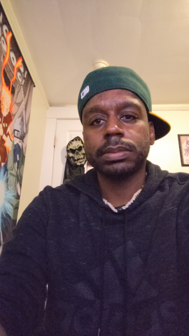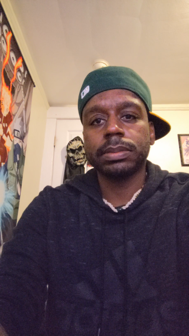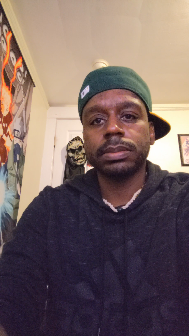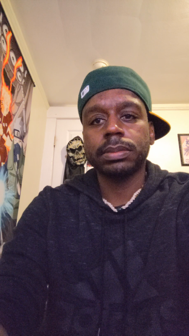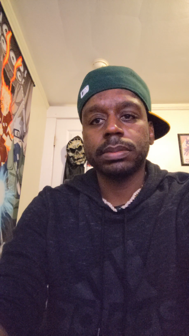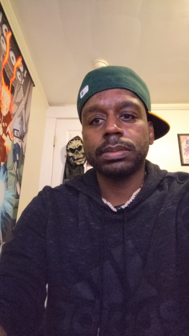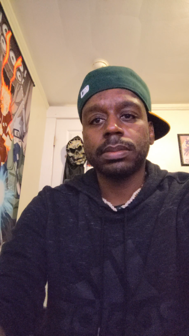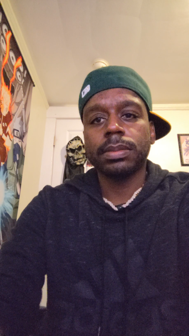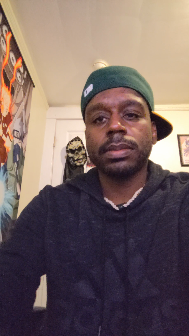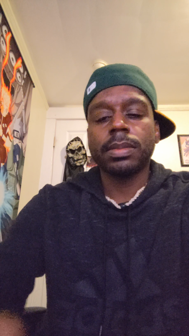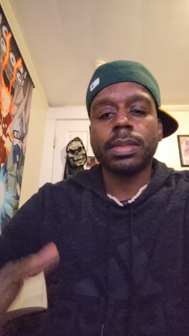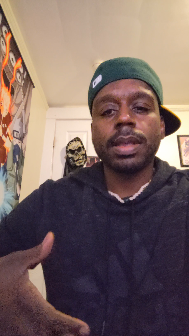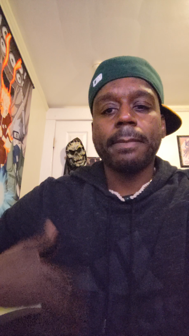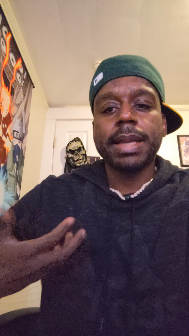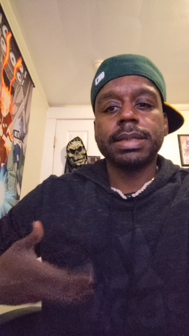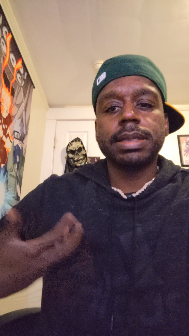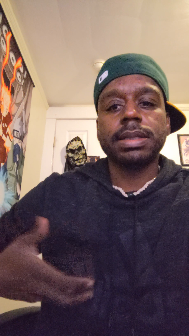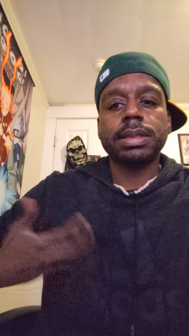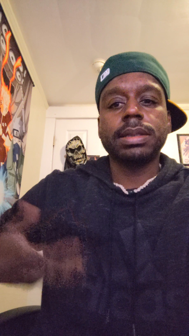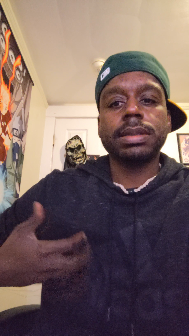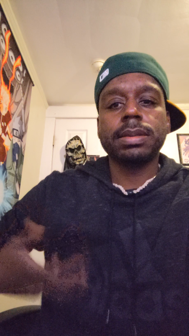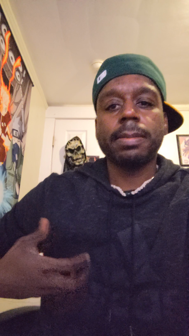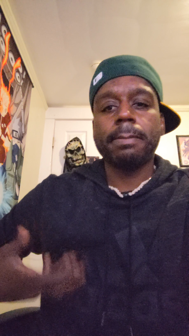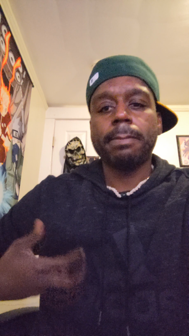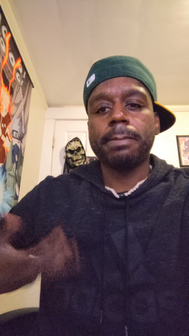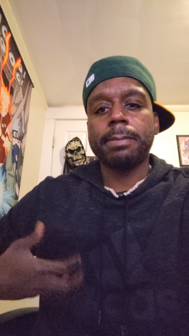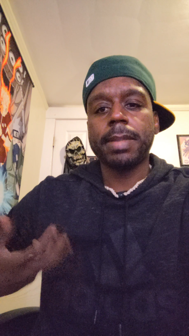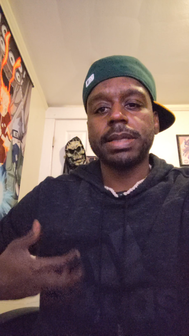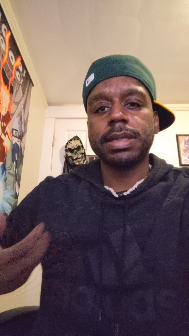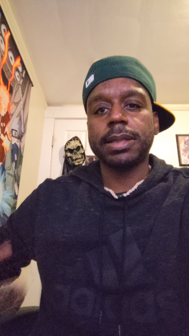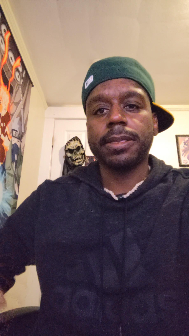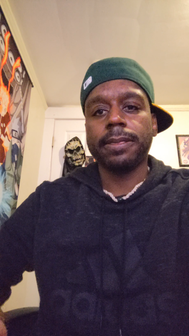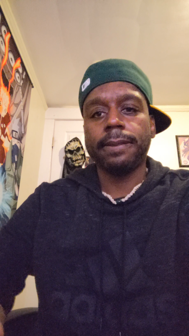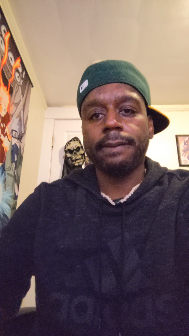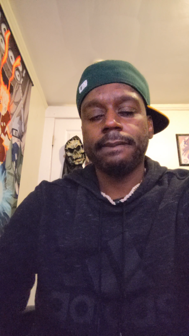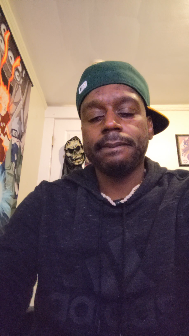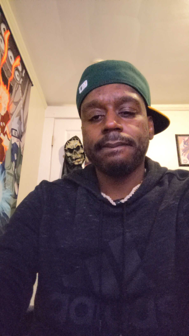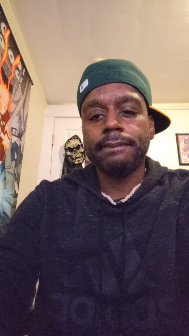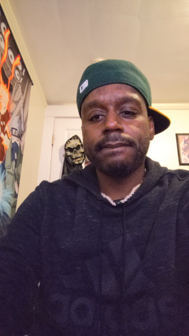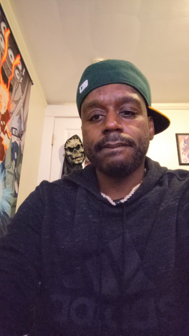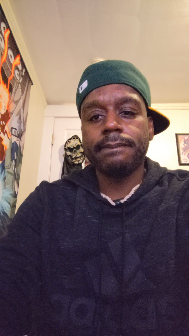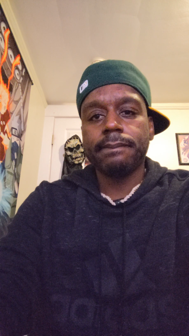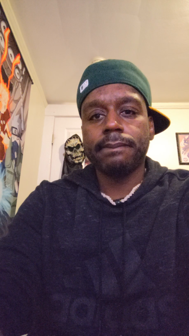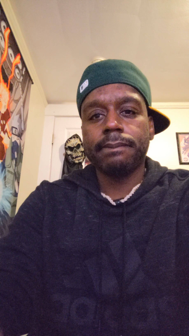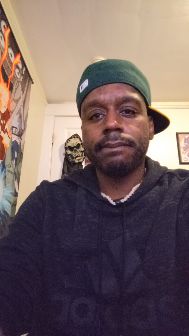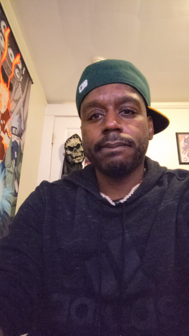monkey